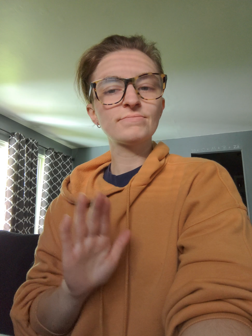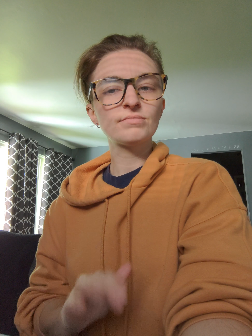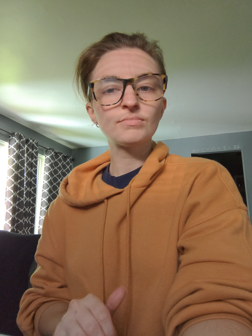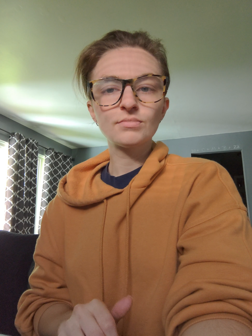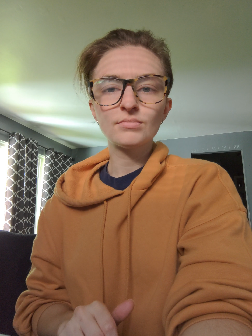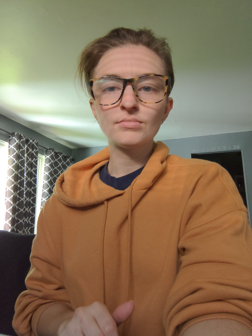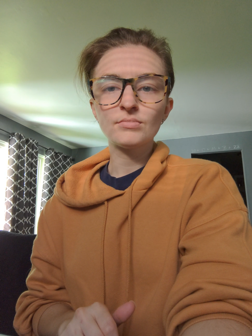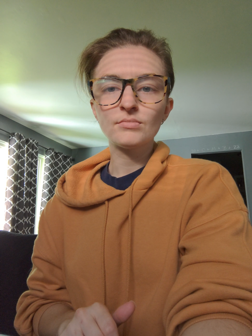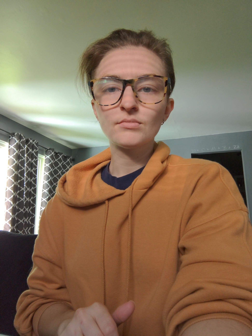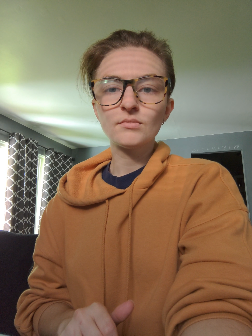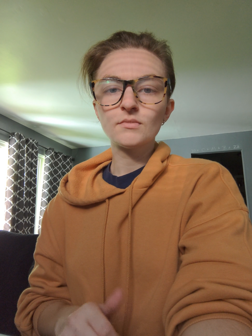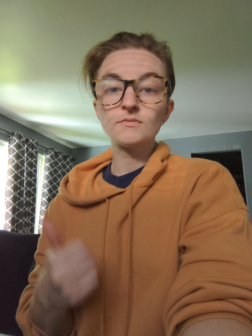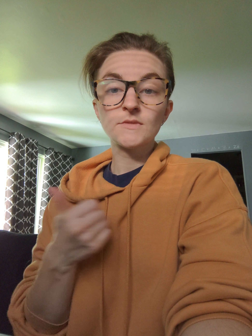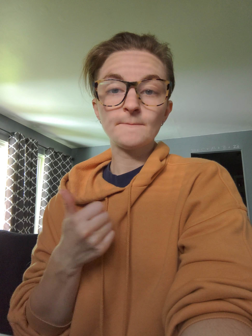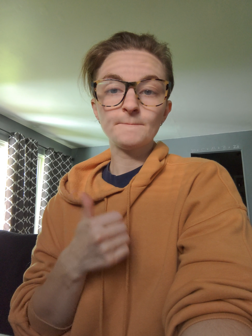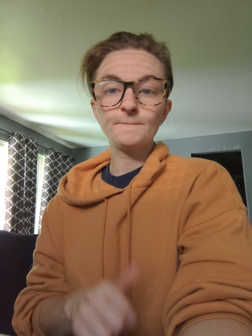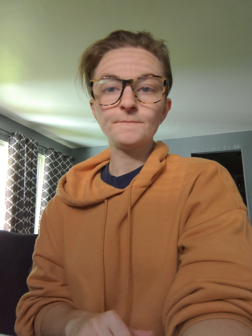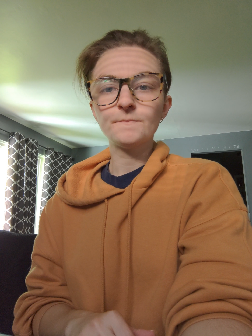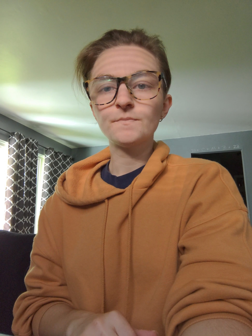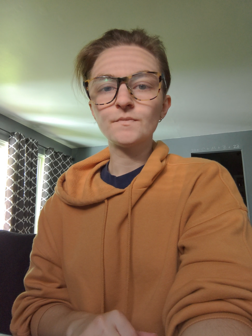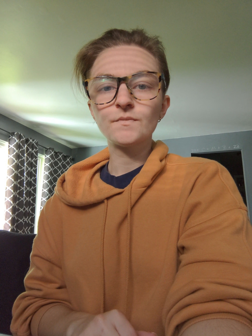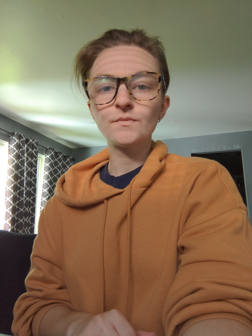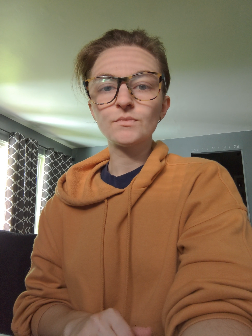game